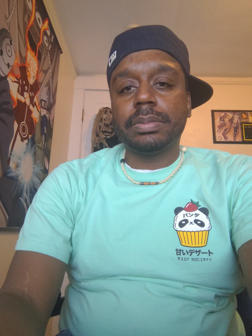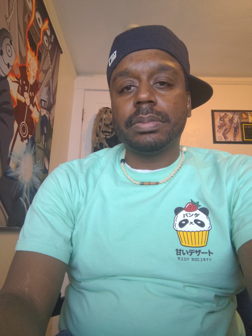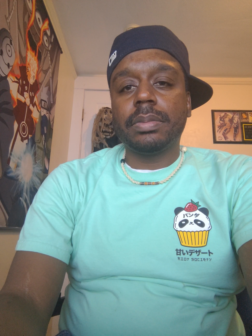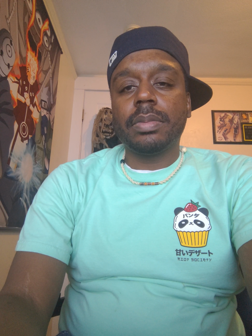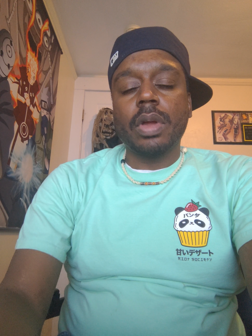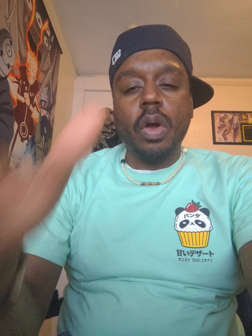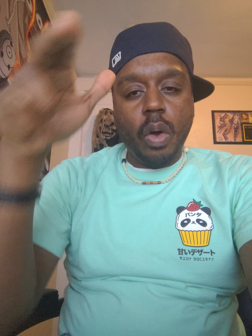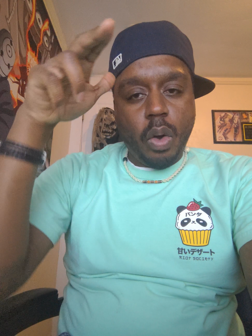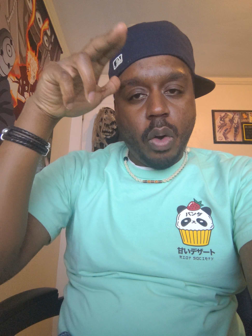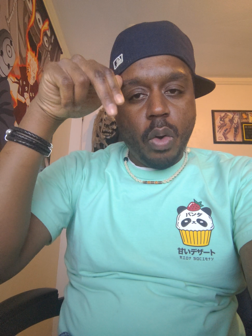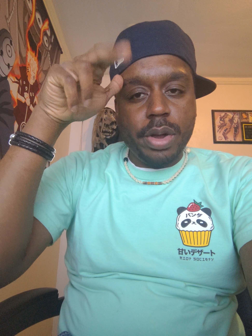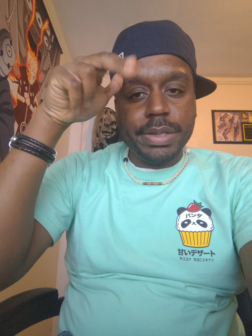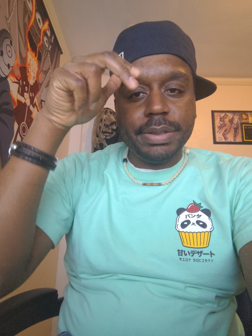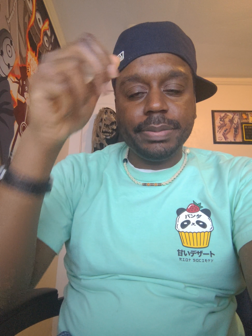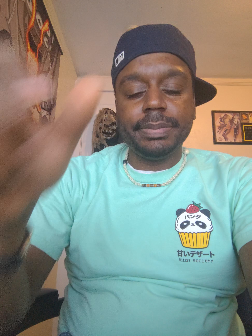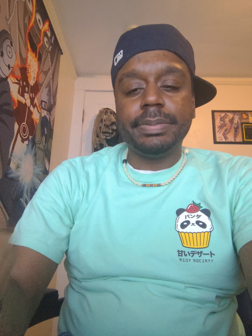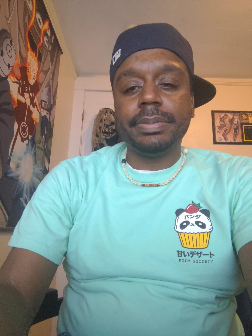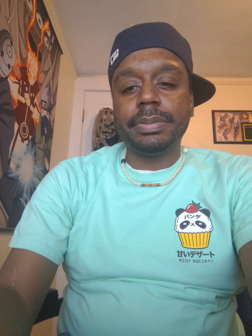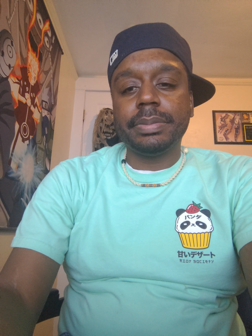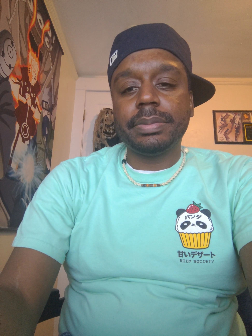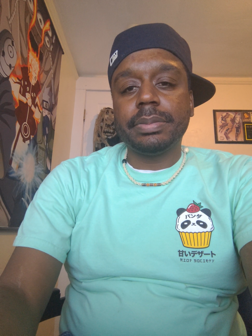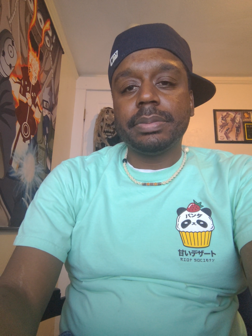horse